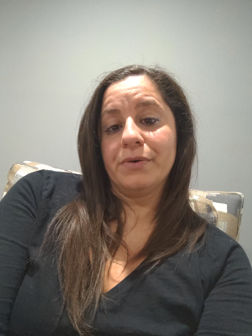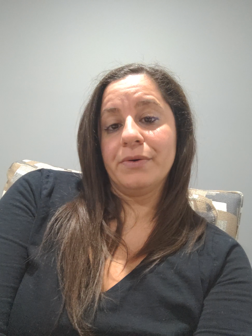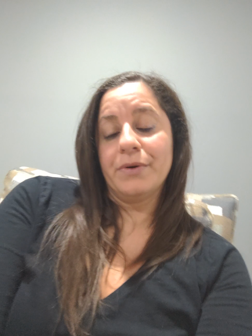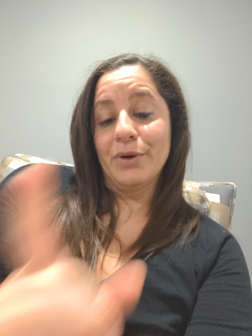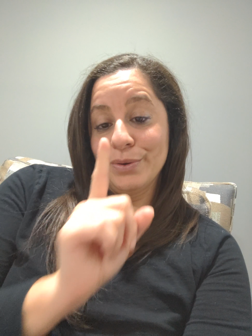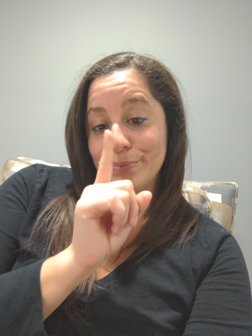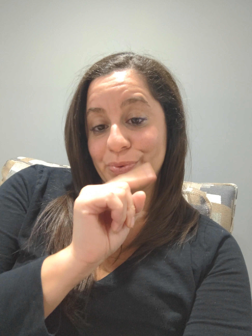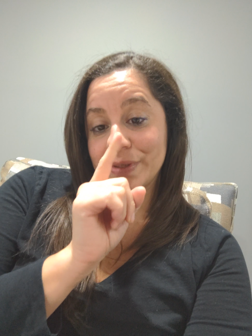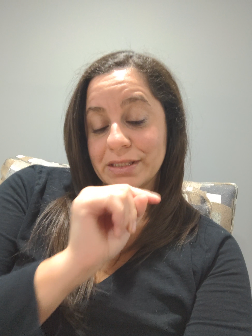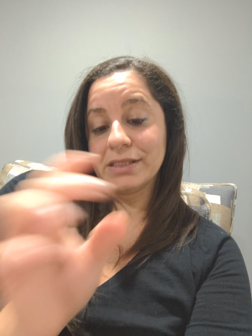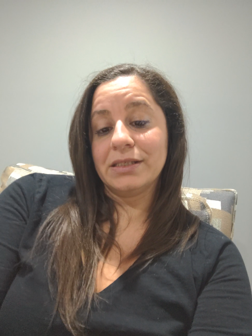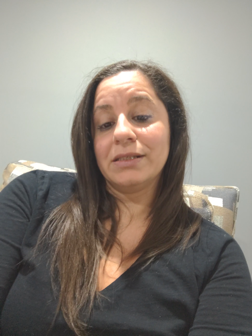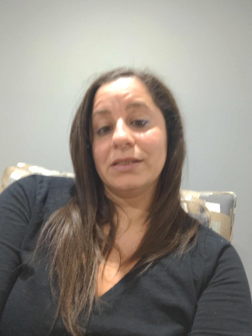pretend